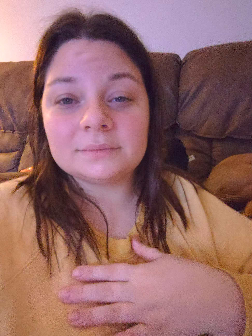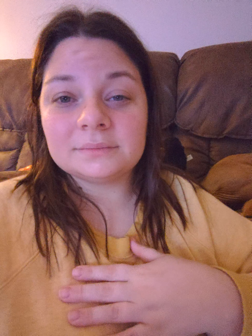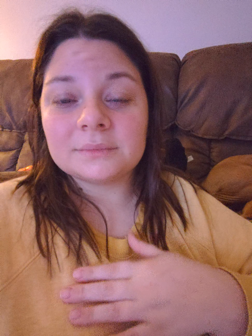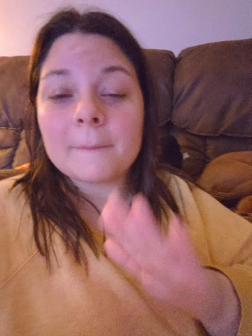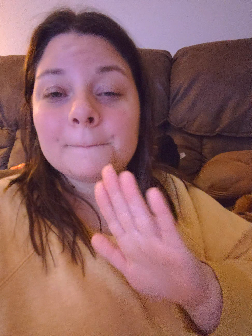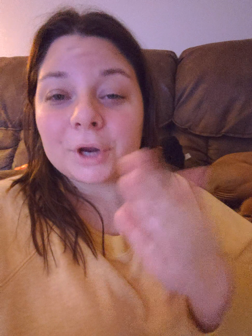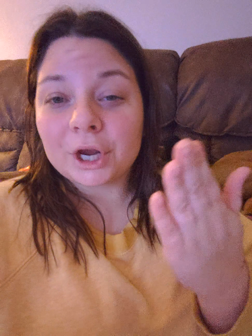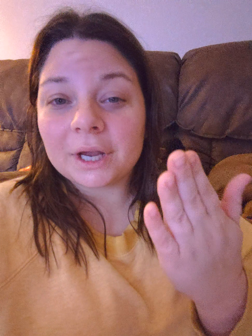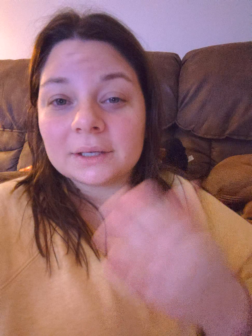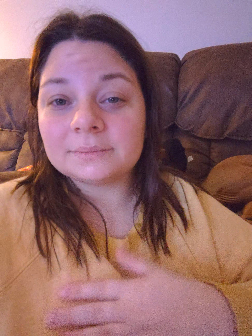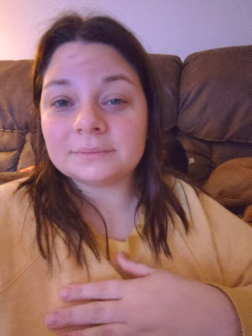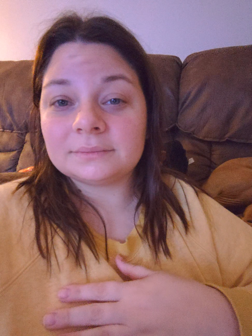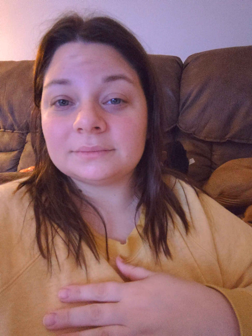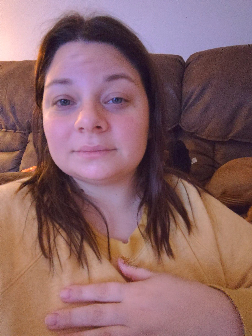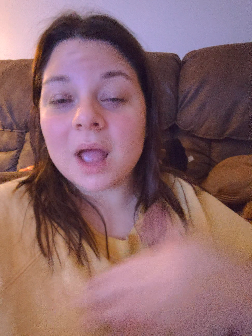book